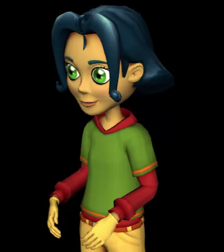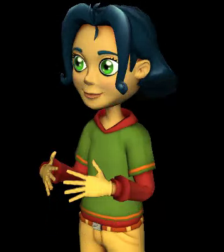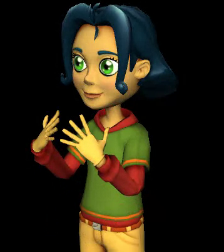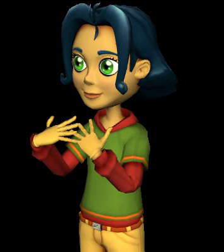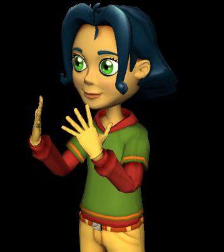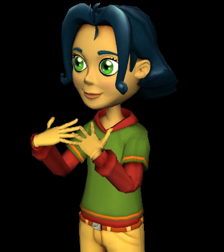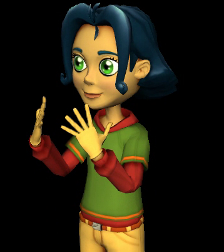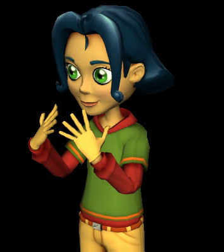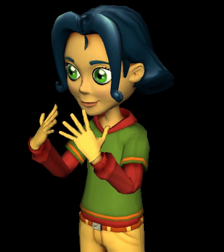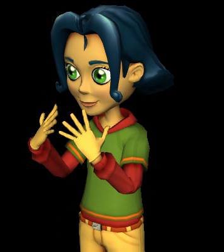هواء